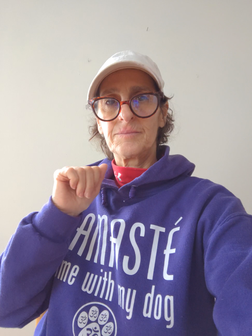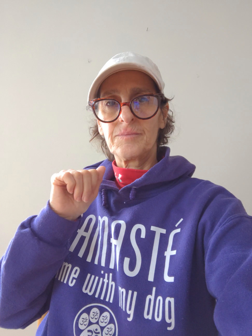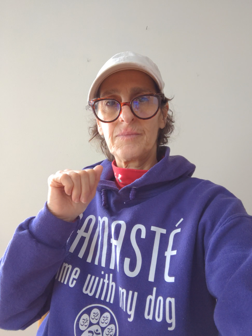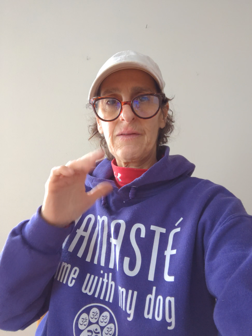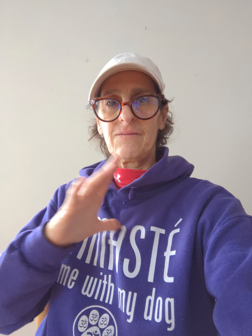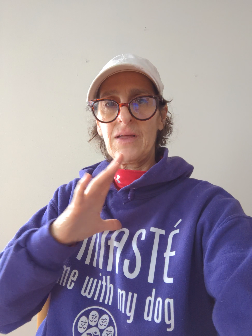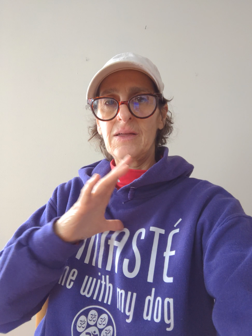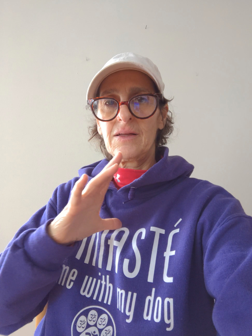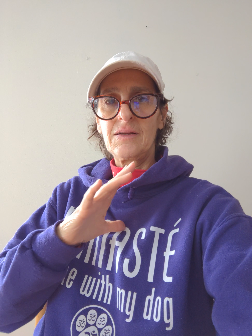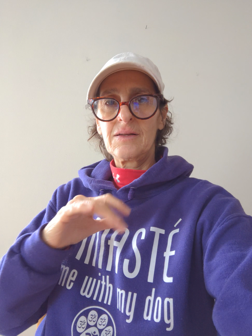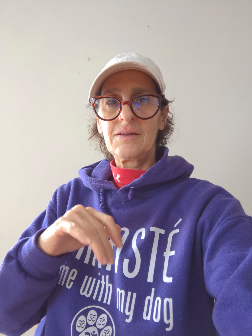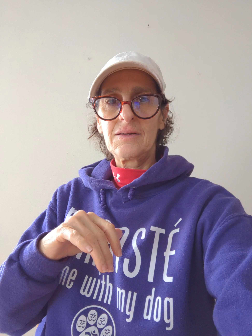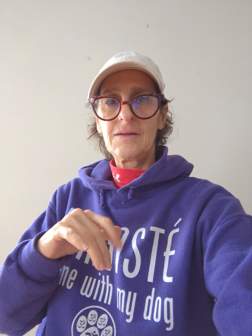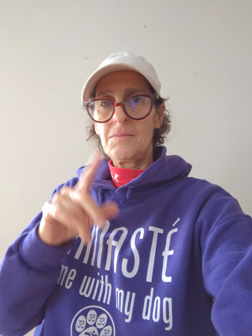fine